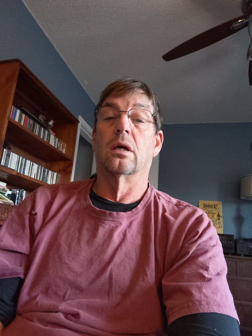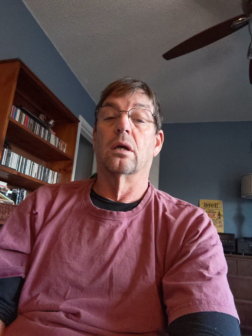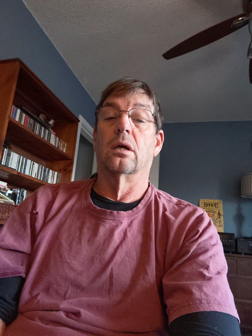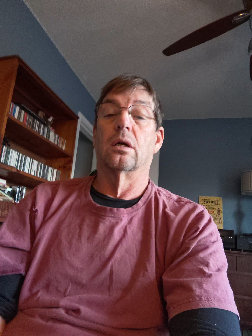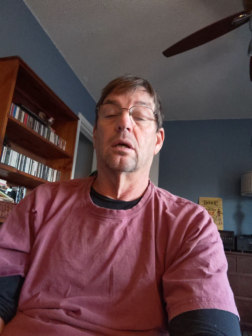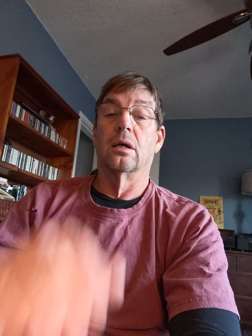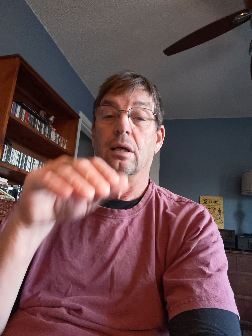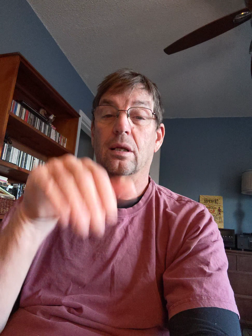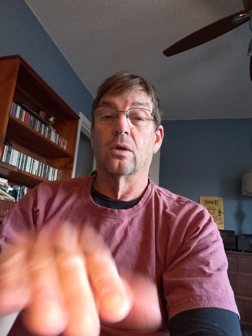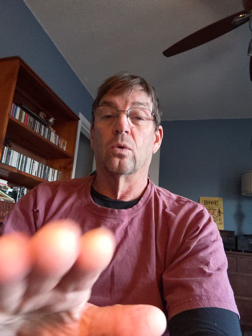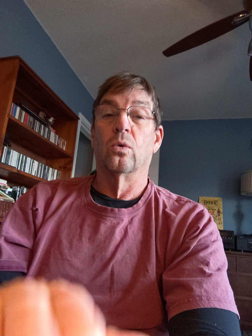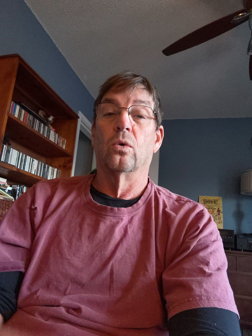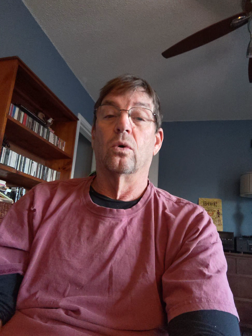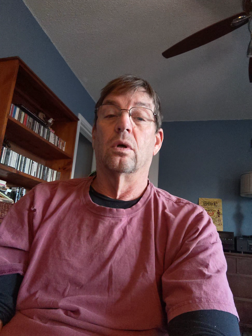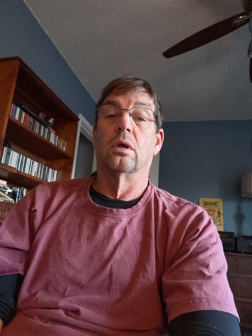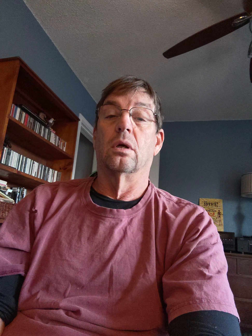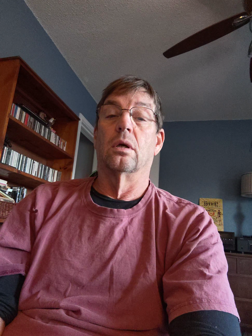into